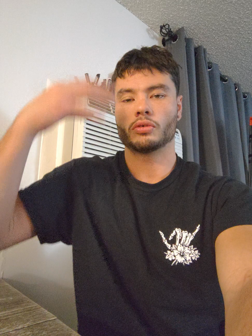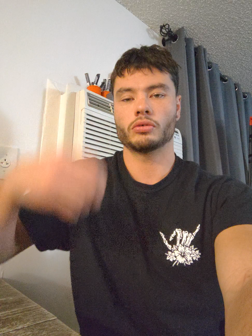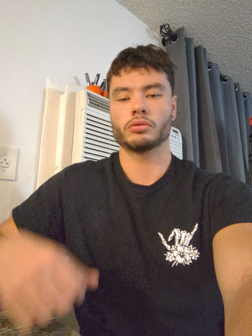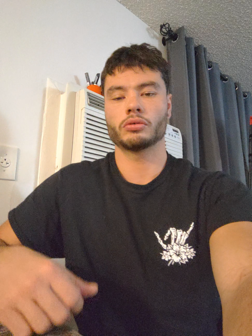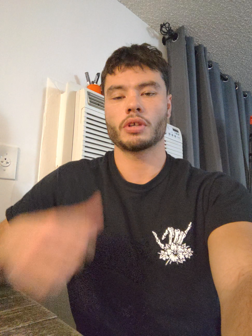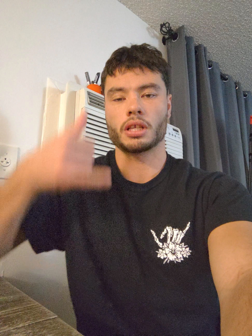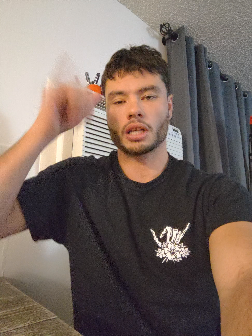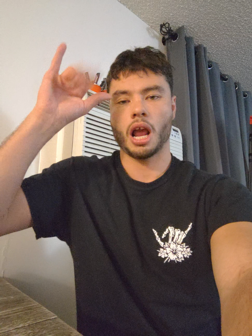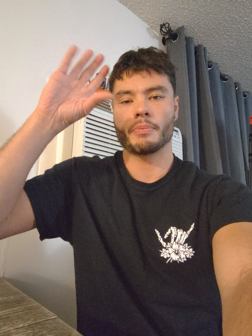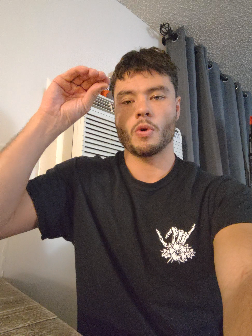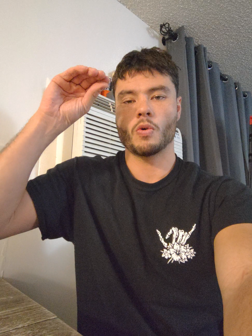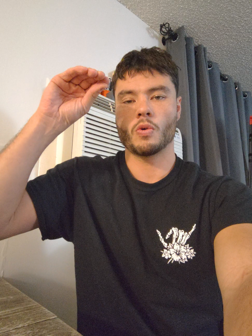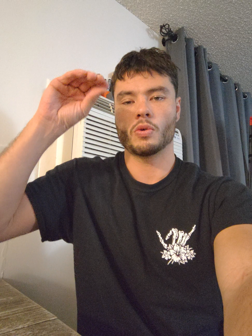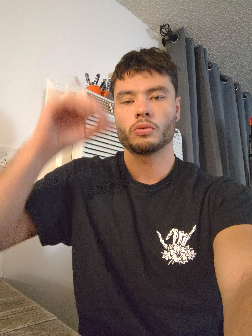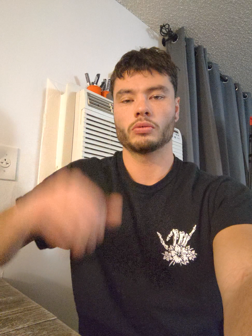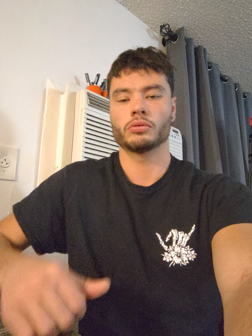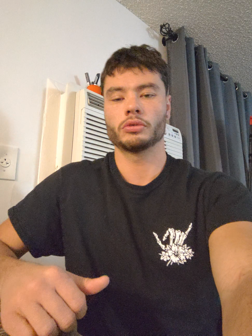cowboy